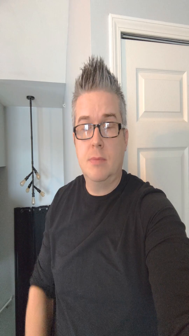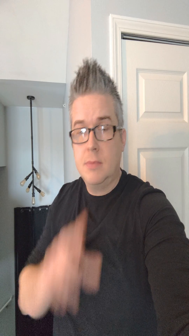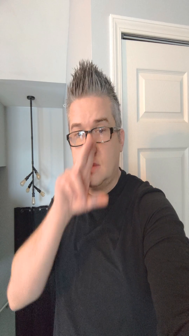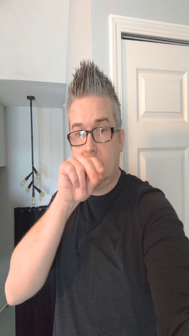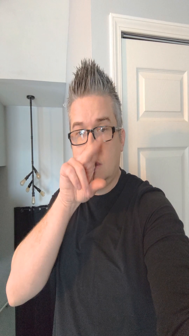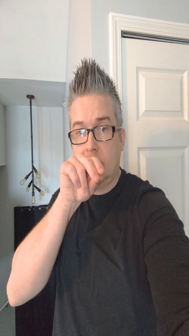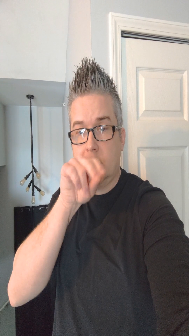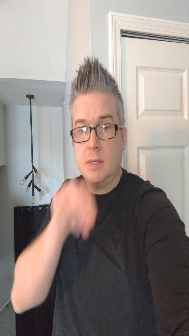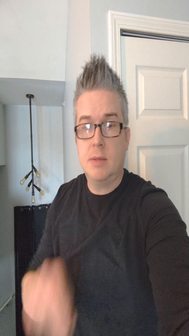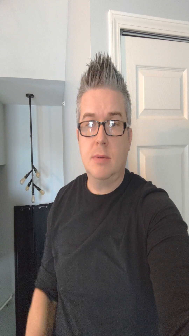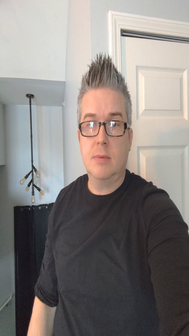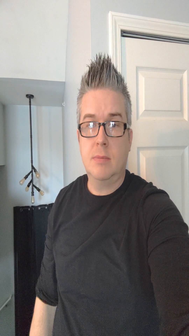duck